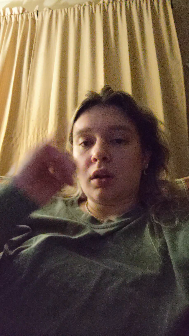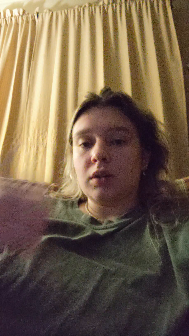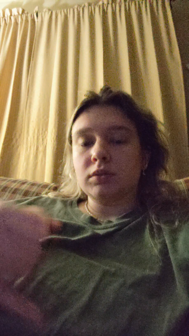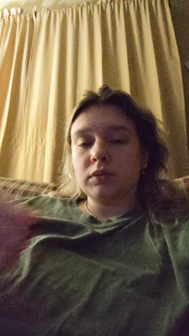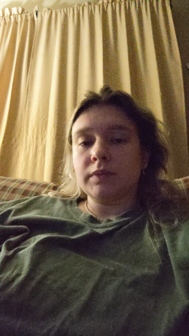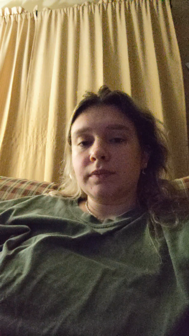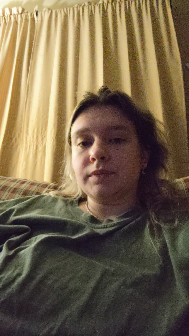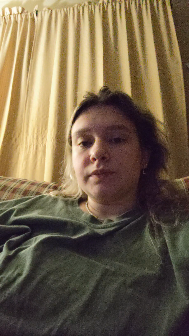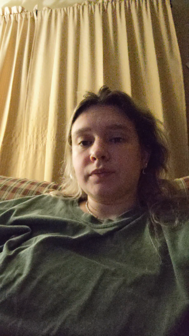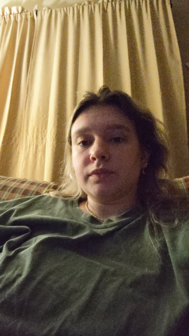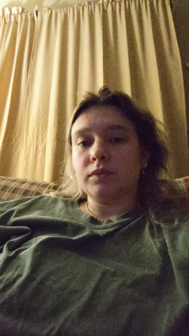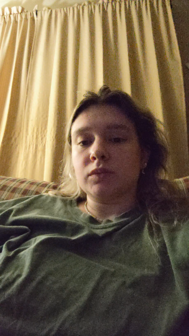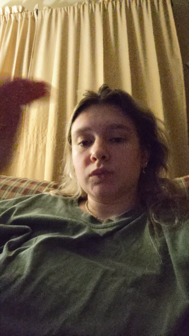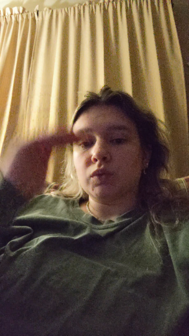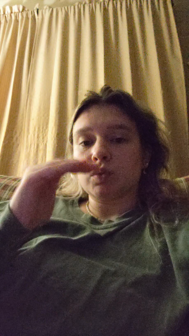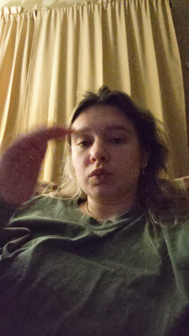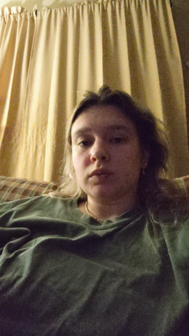short